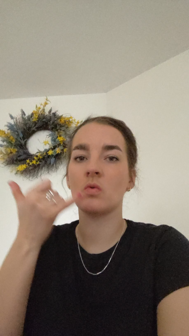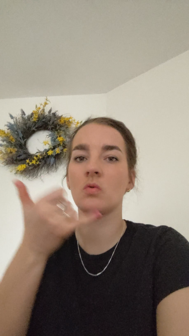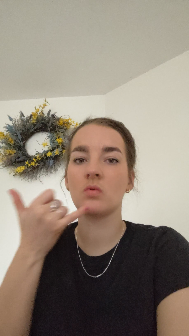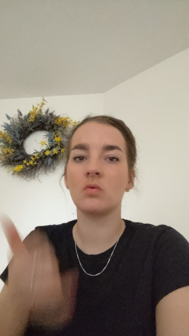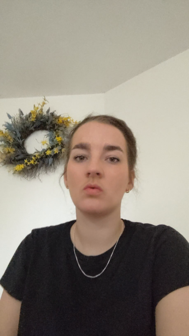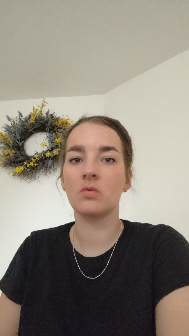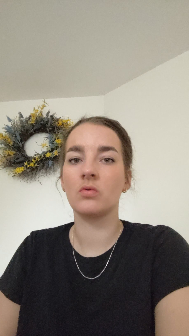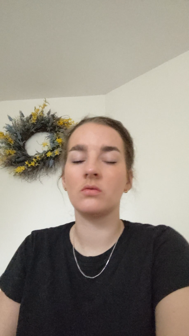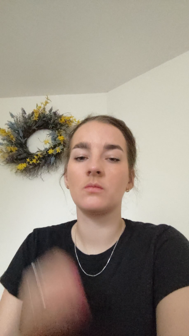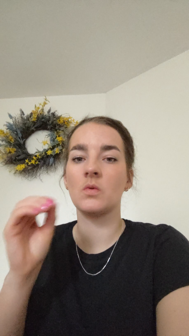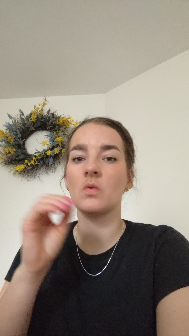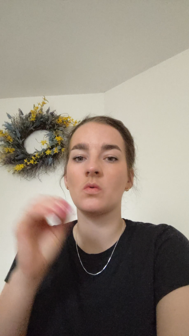more